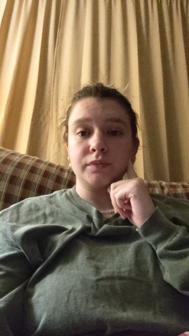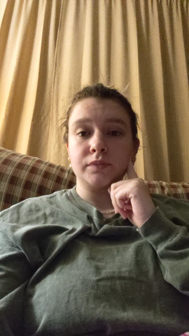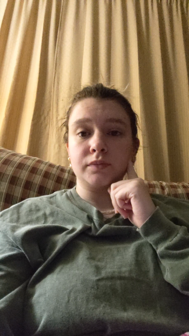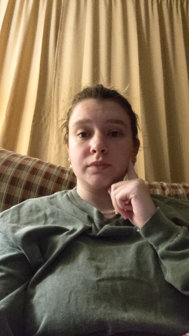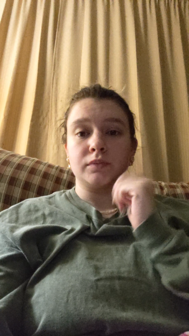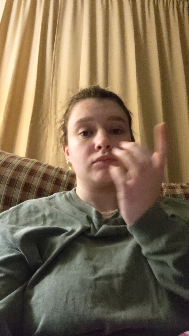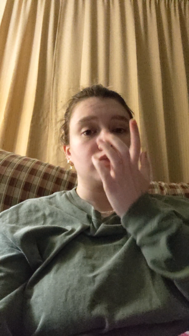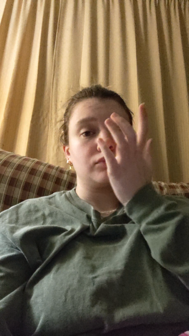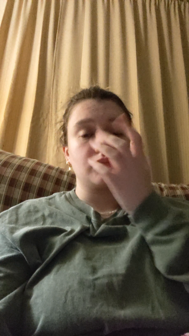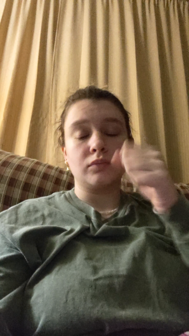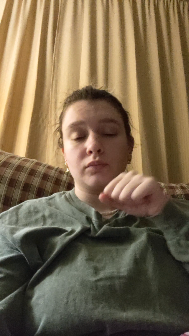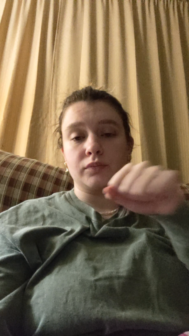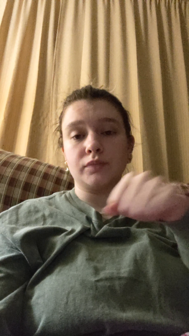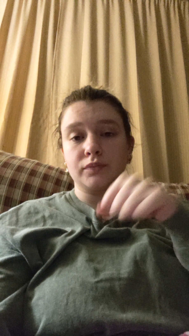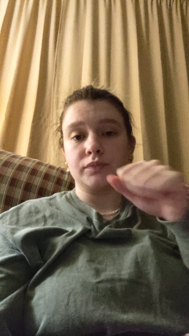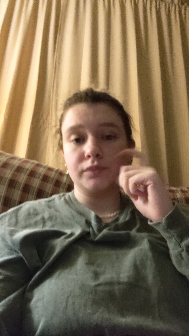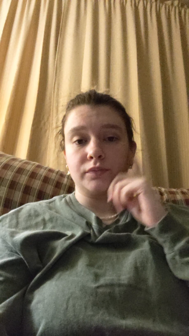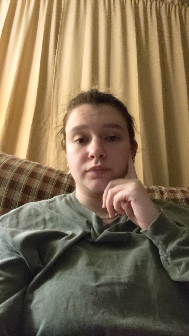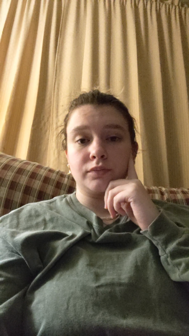lawn mower